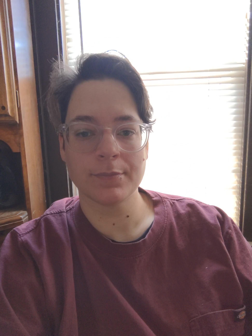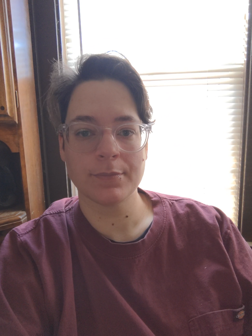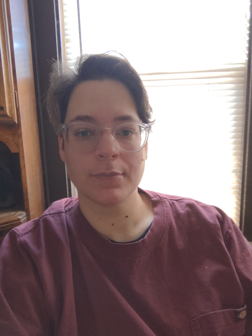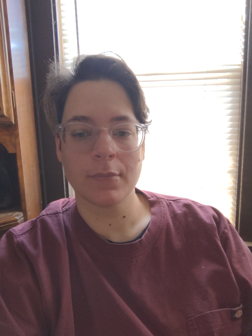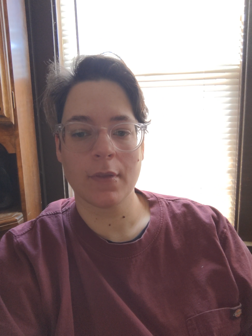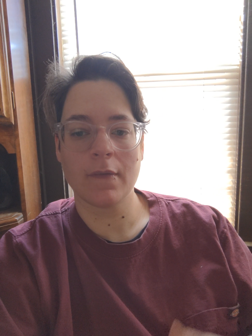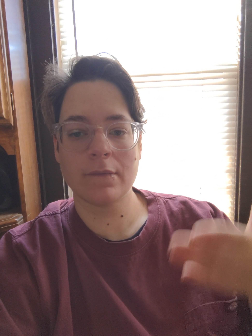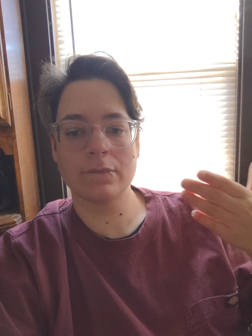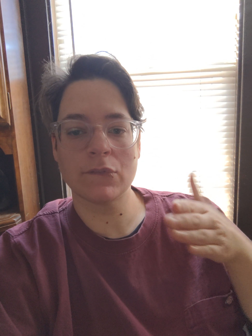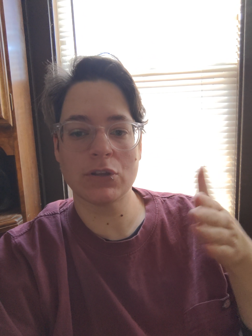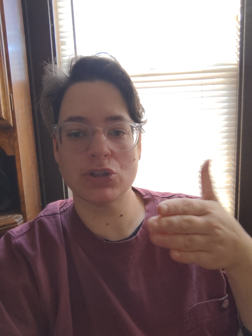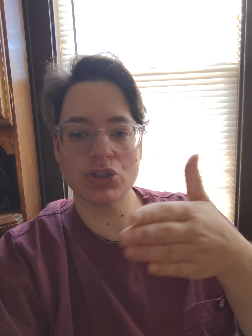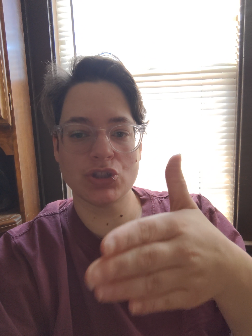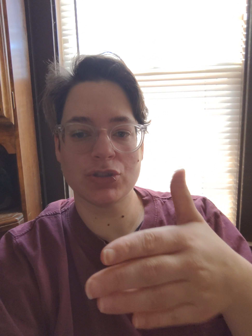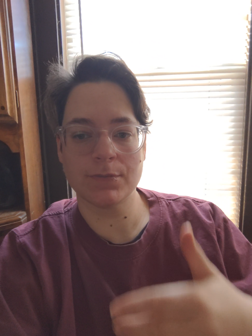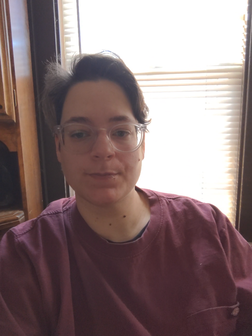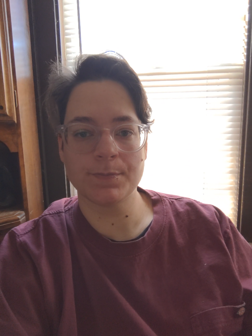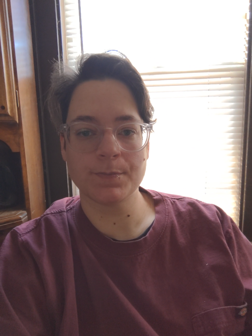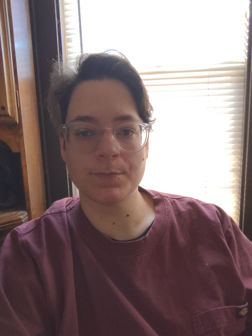fish